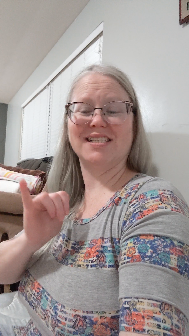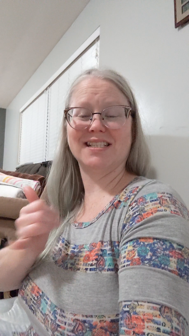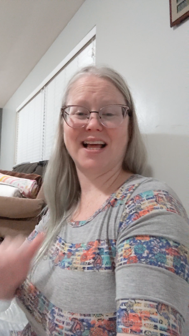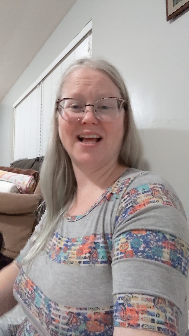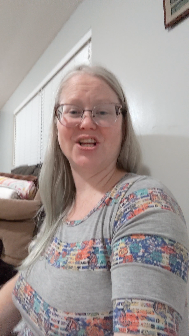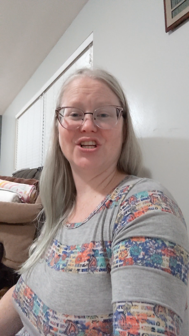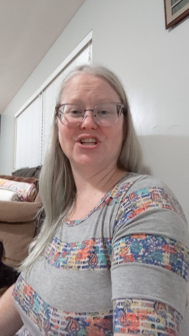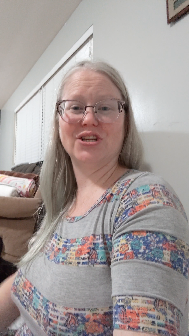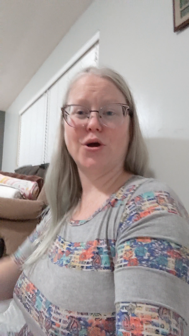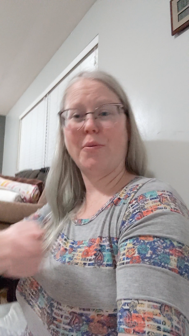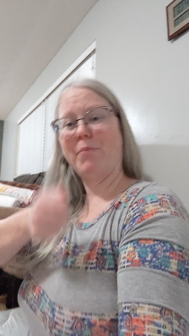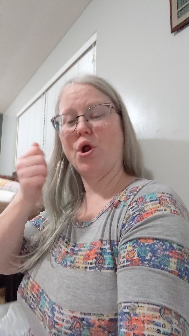pull